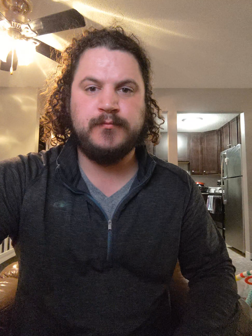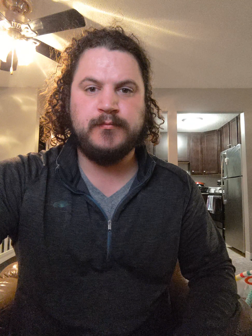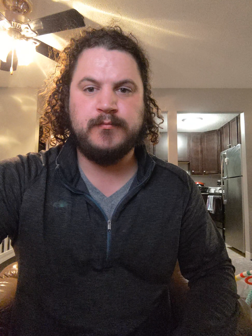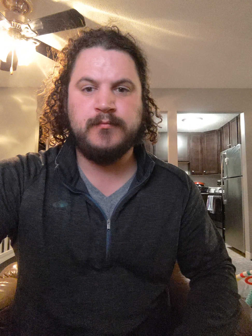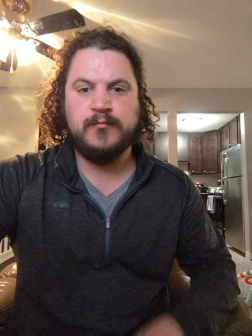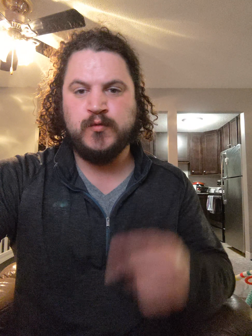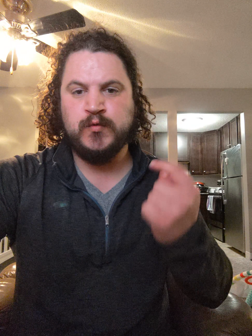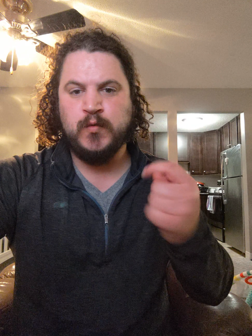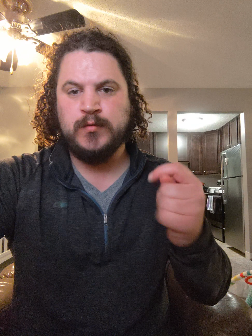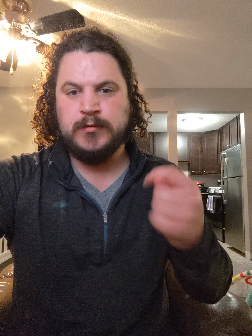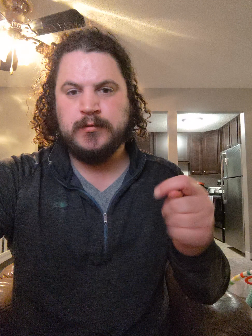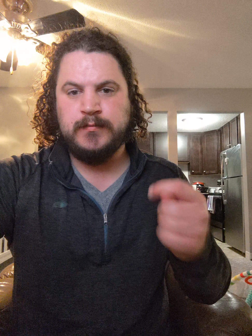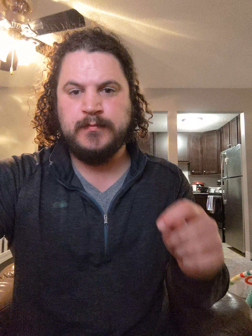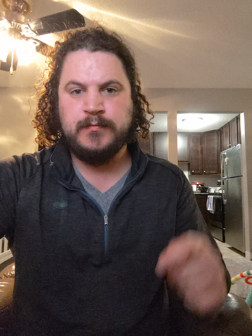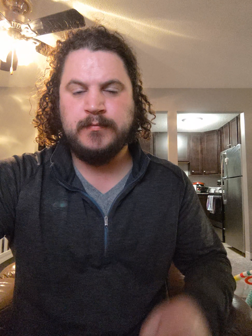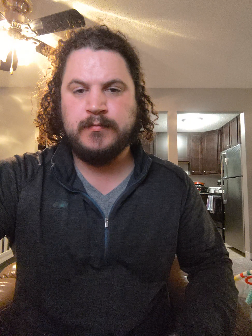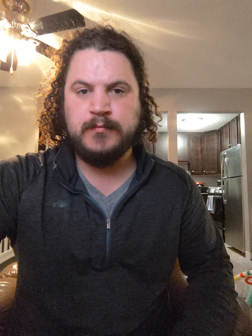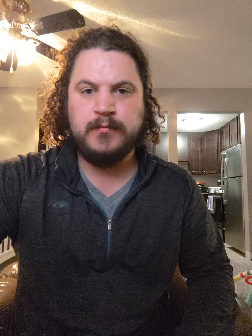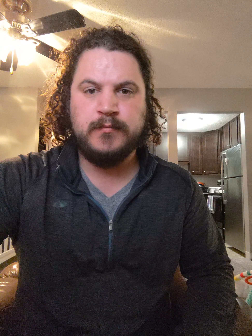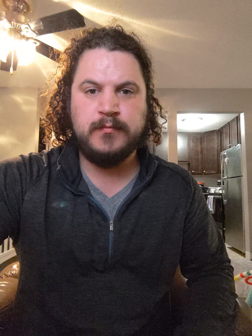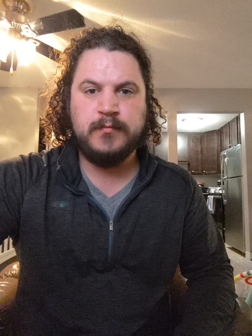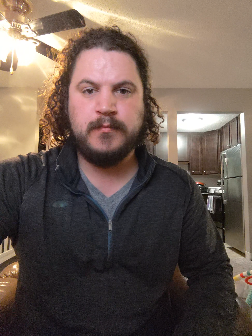toy